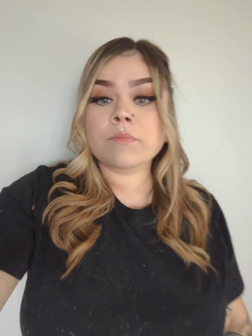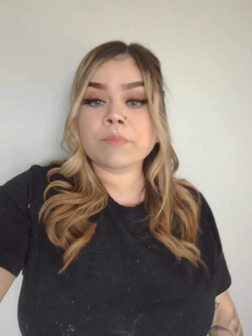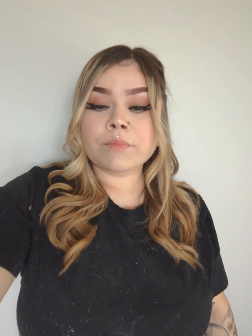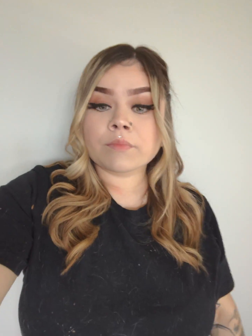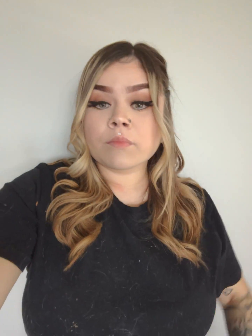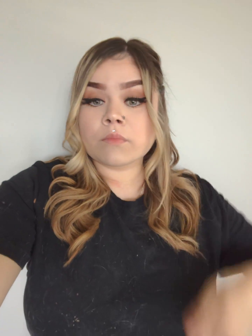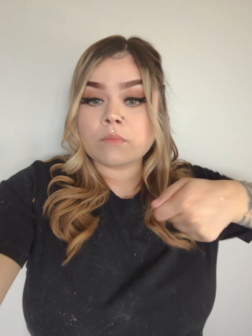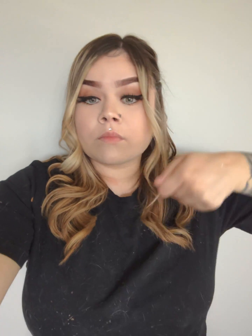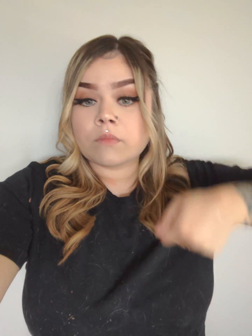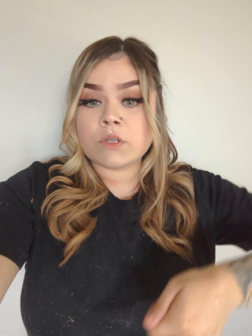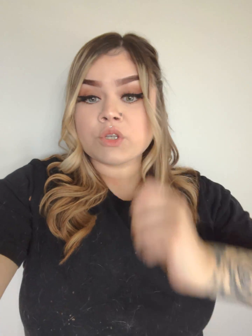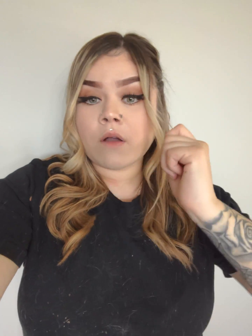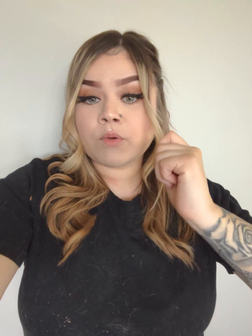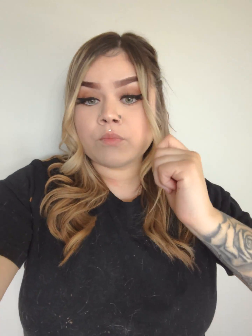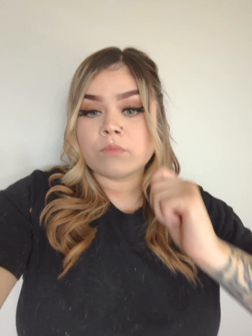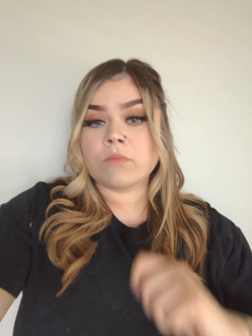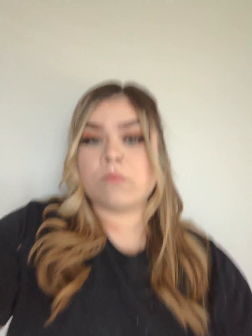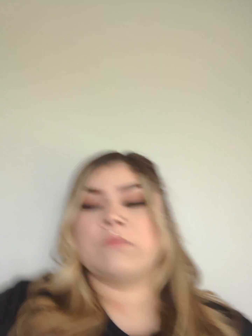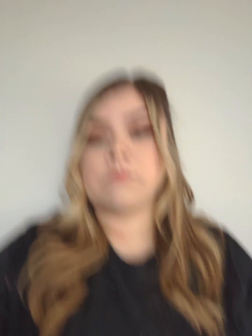shovel